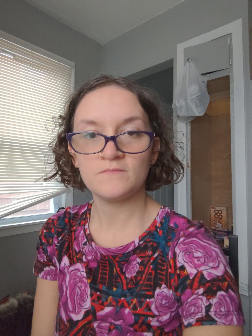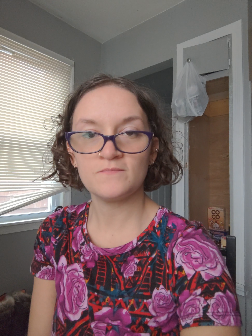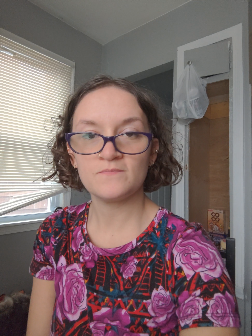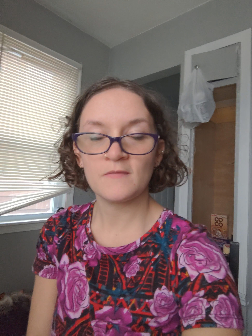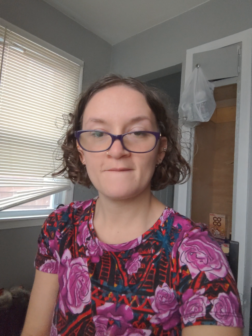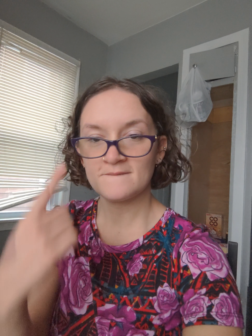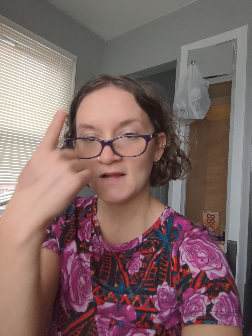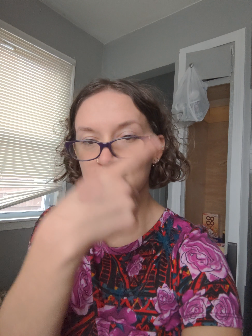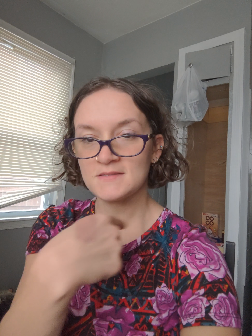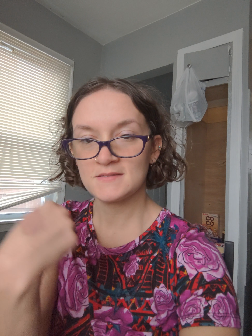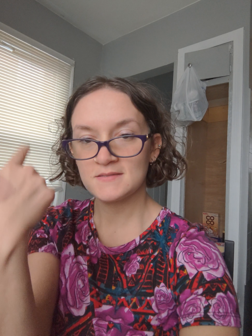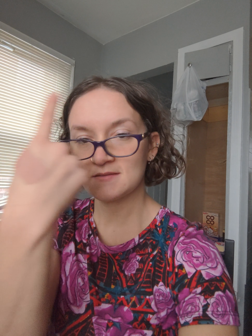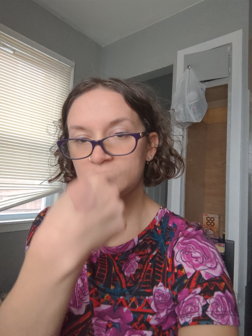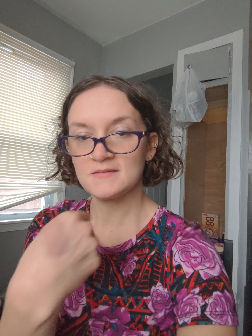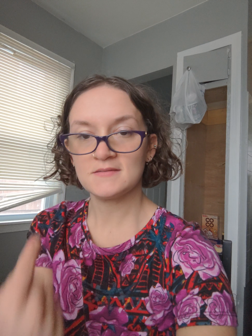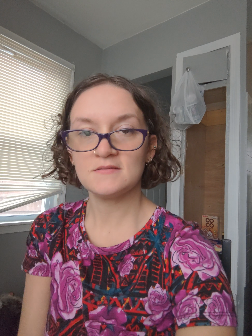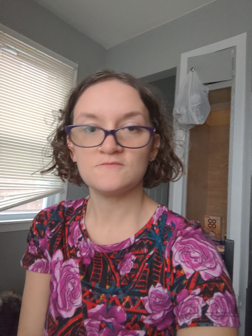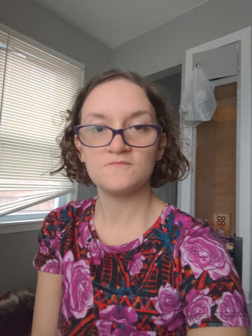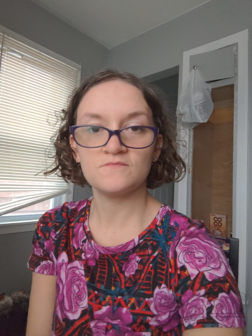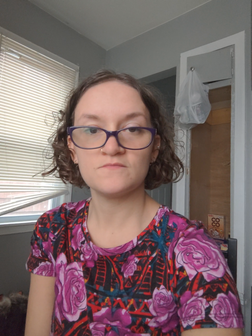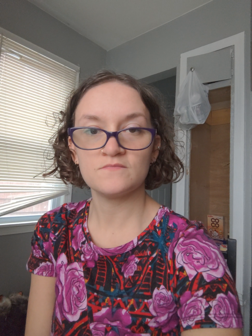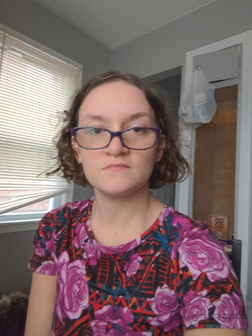face